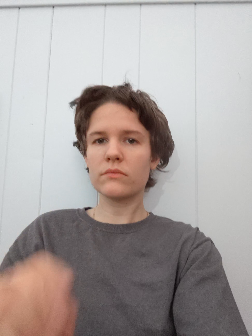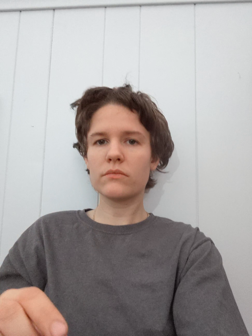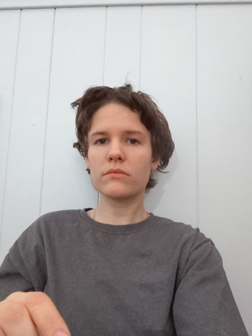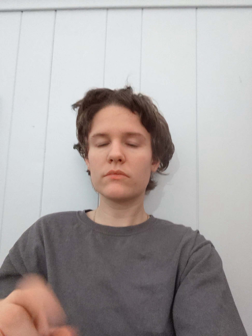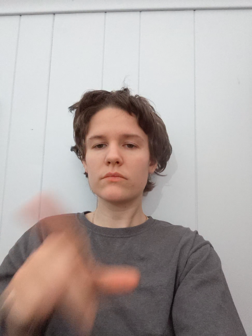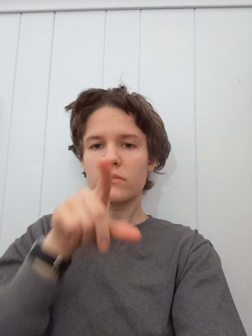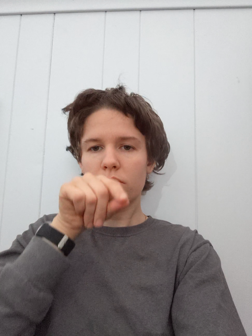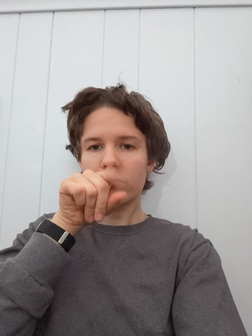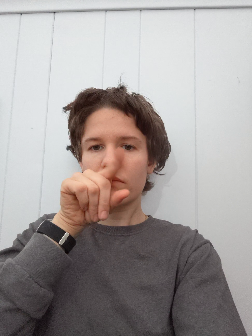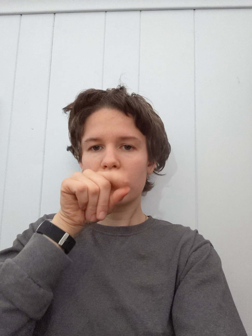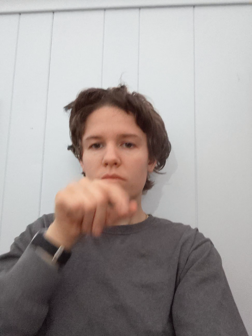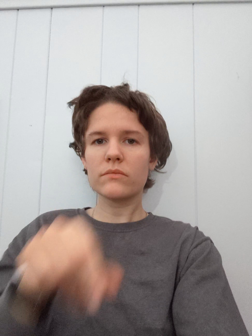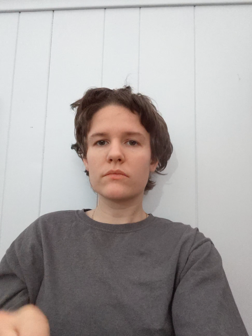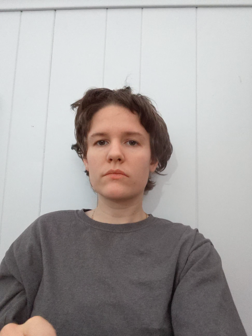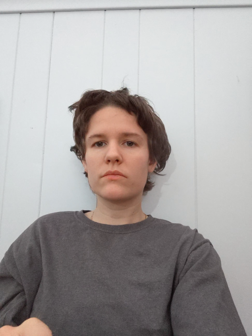bird